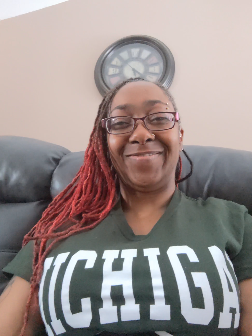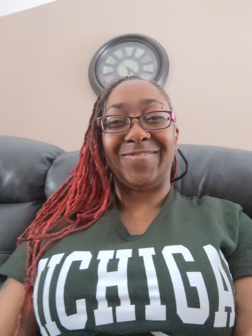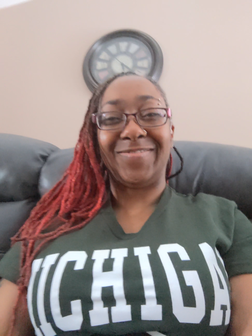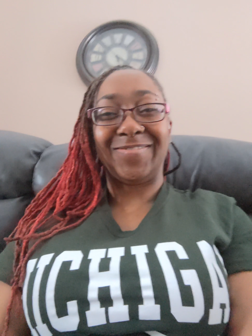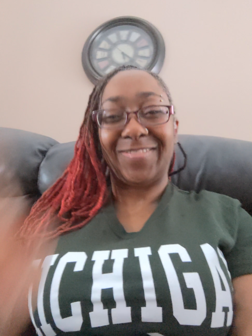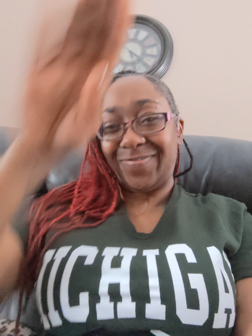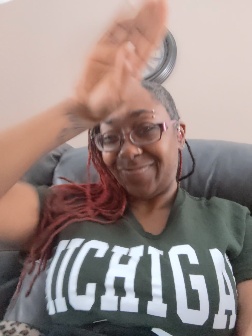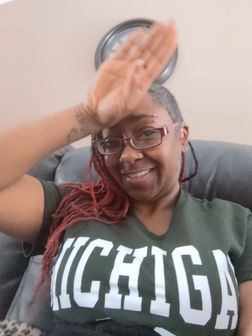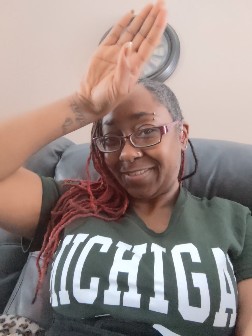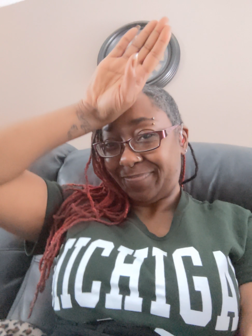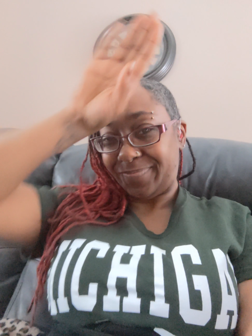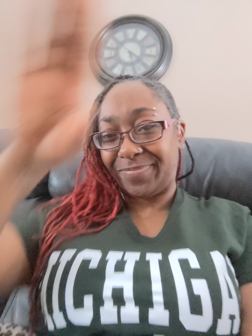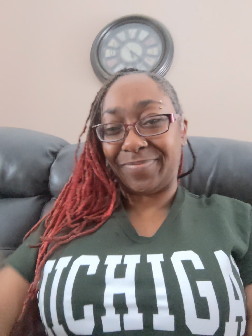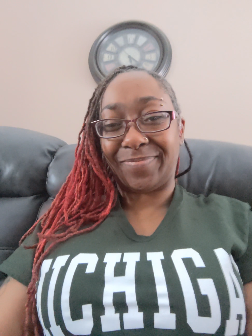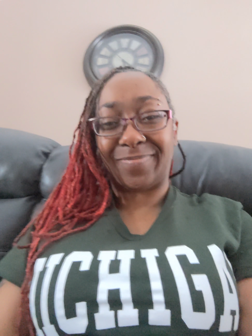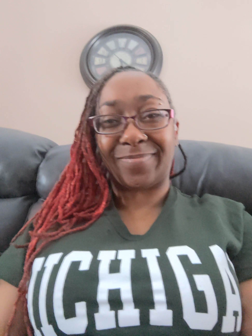fireman